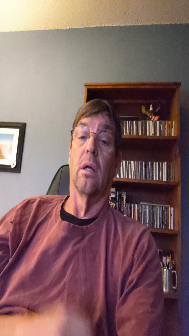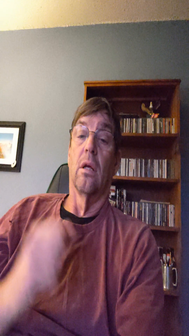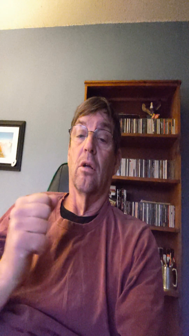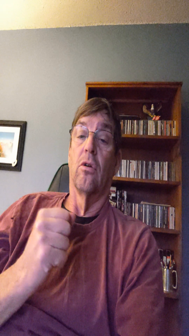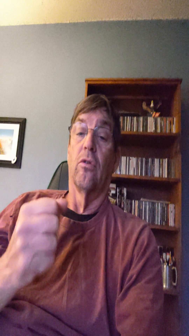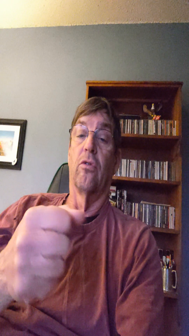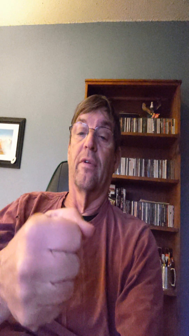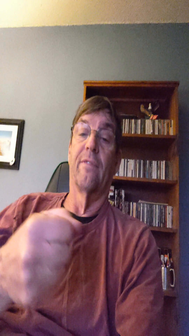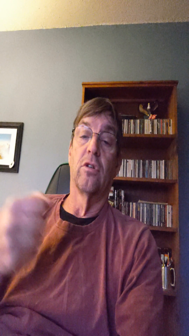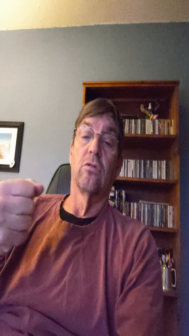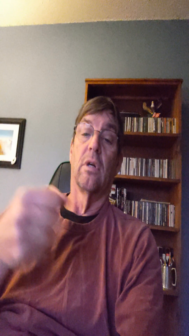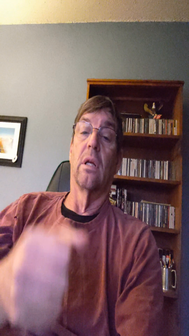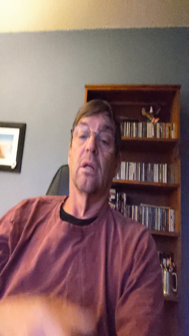refrigerator